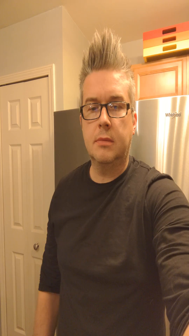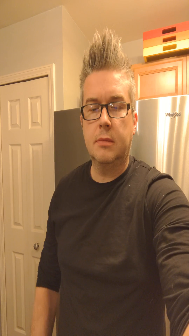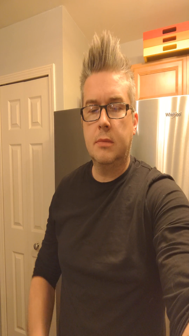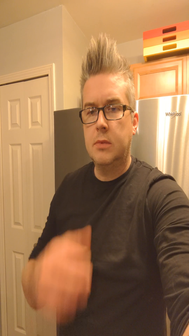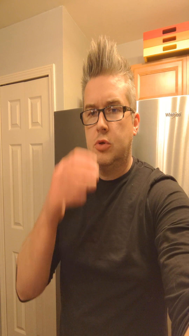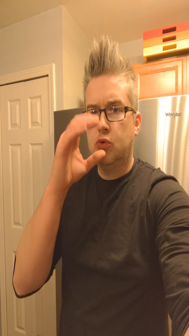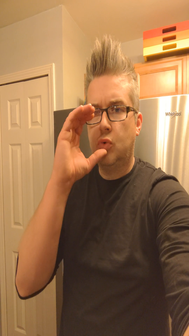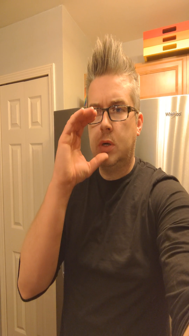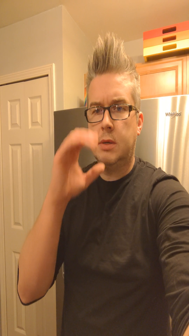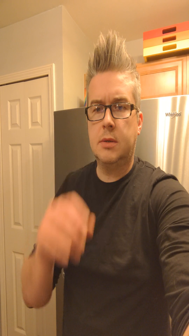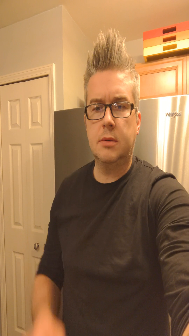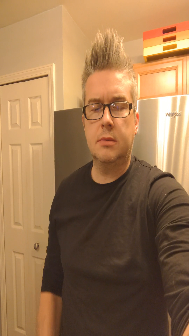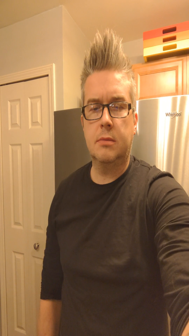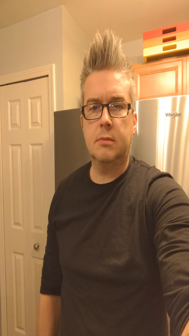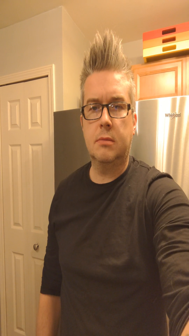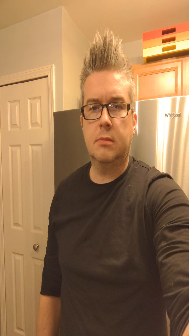drink